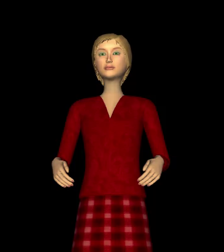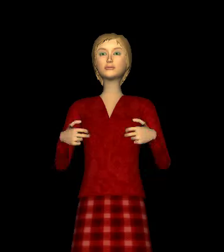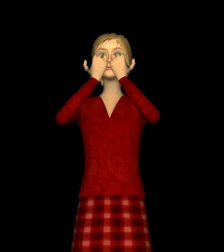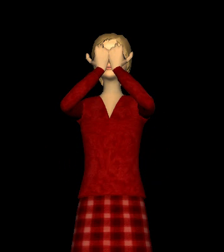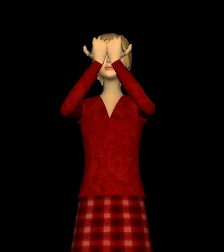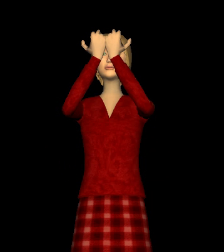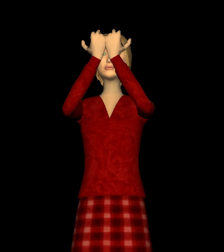معجب